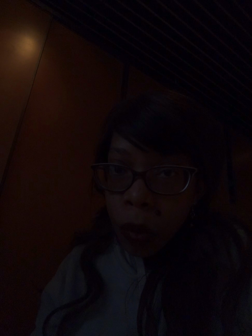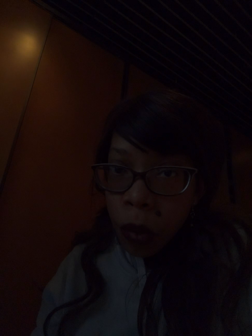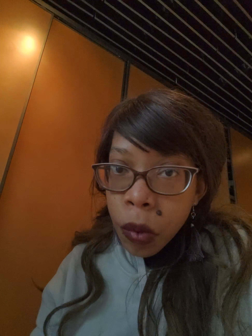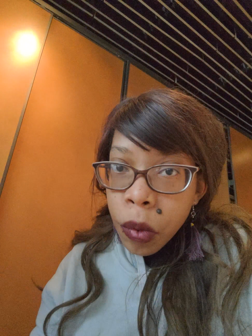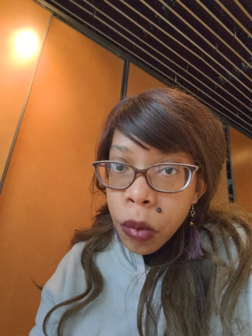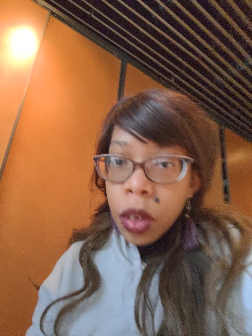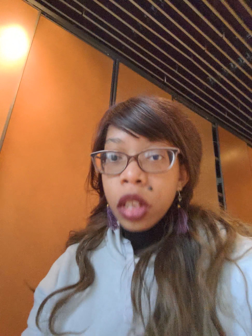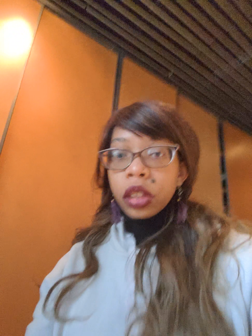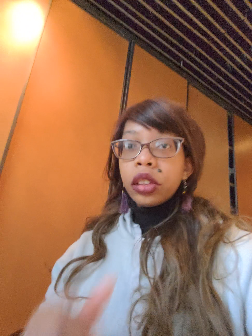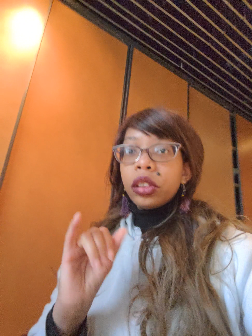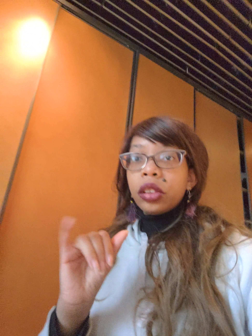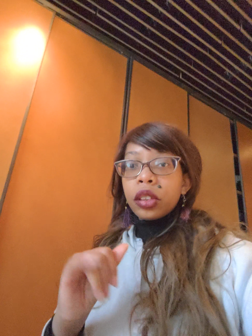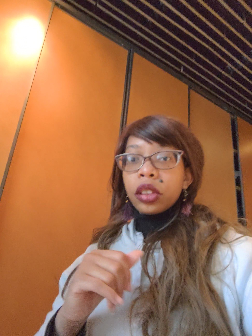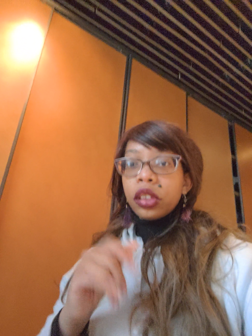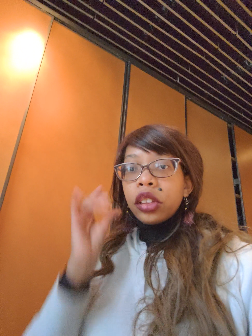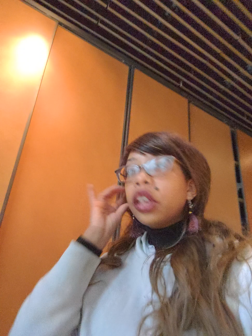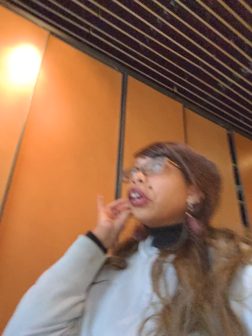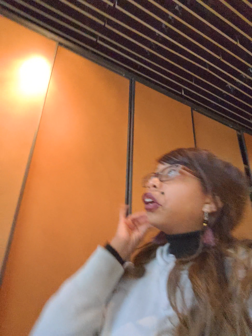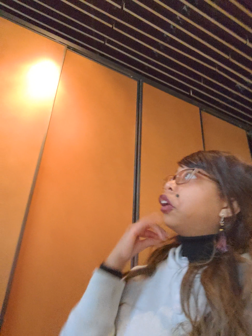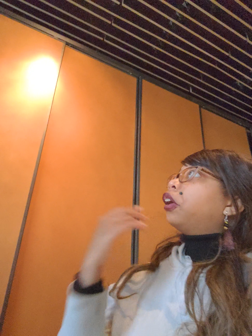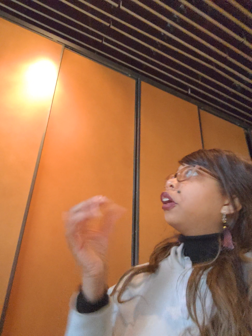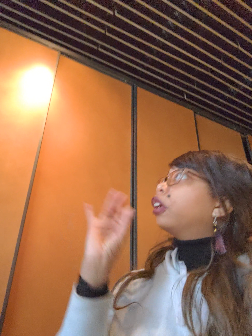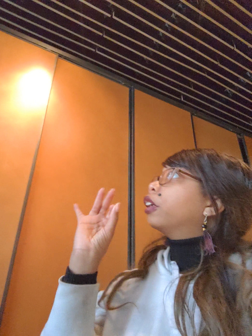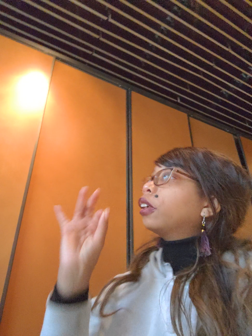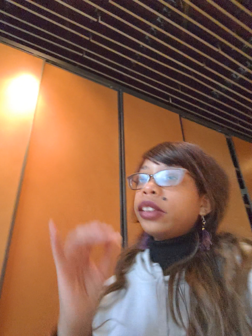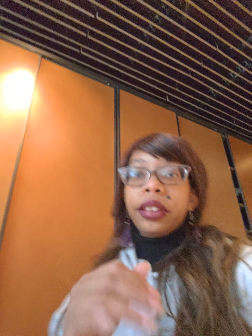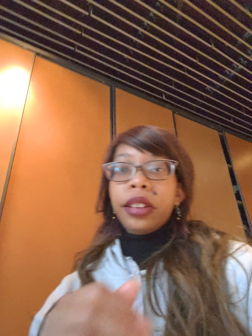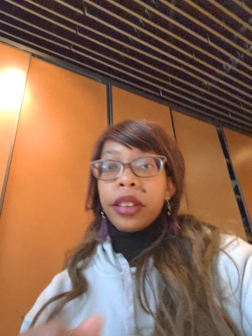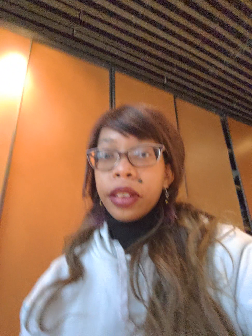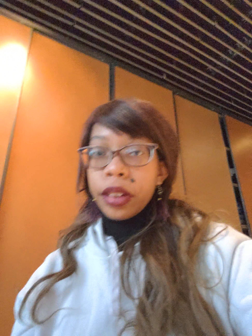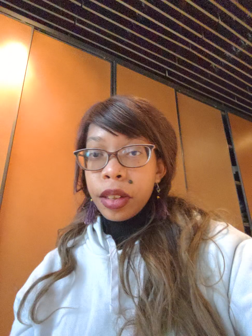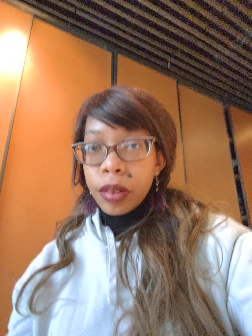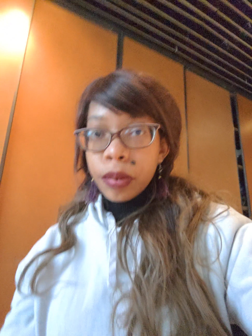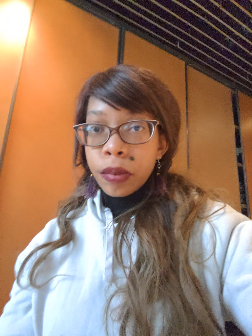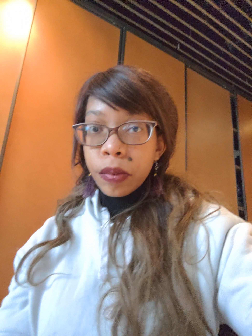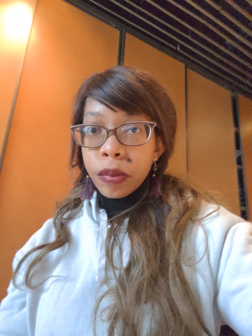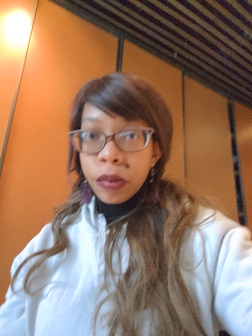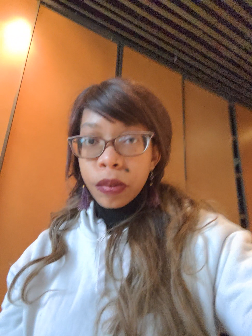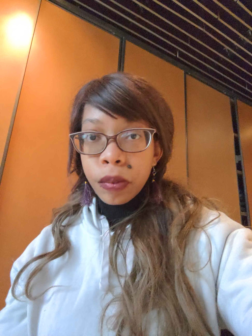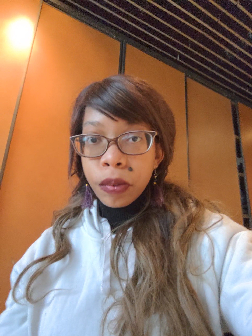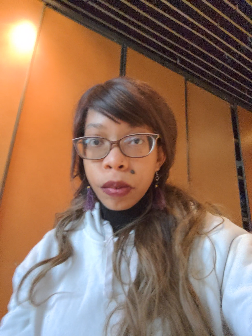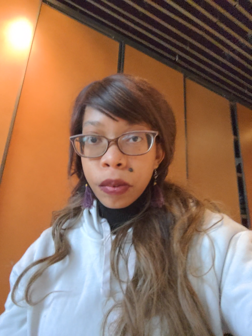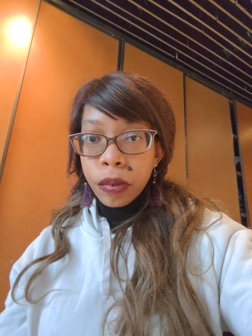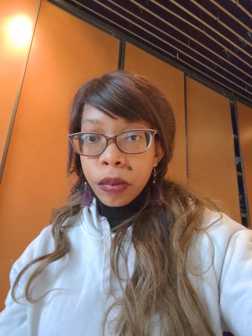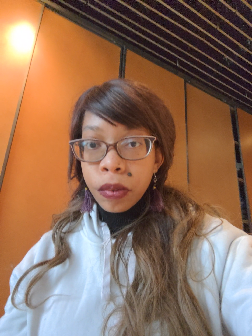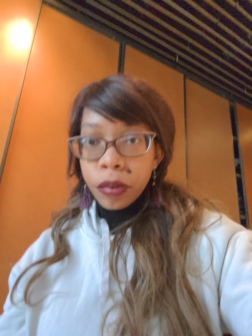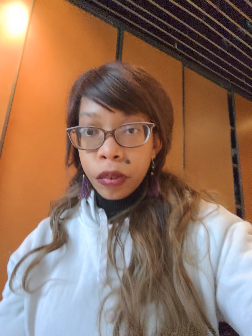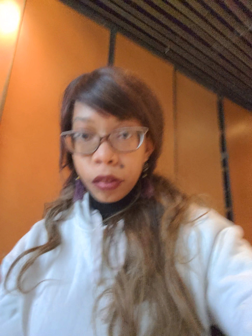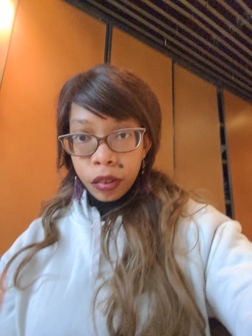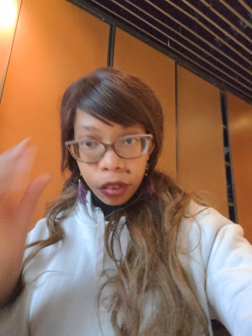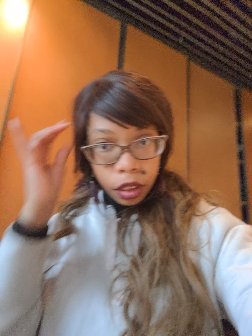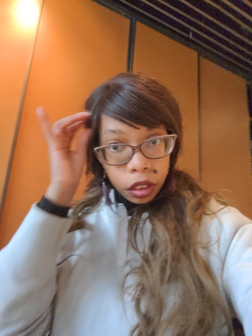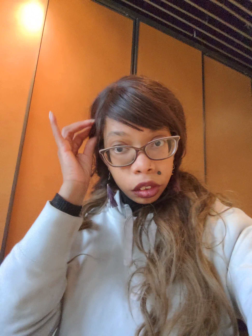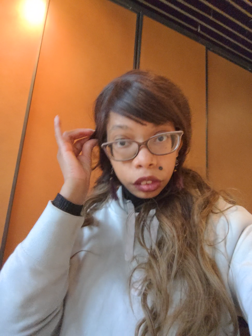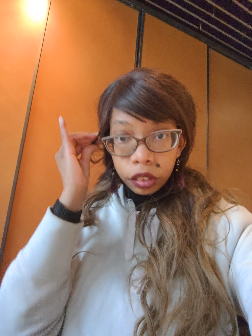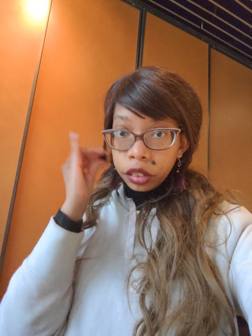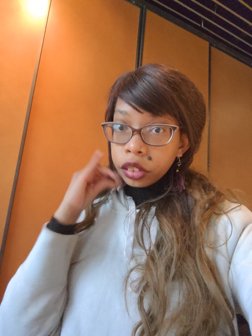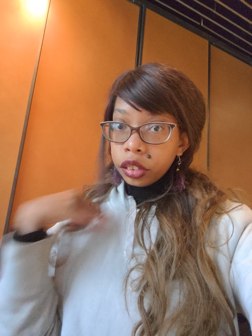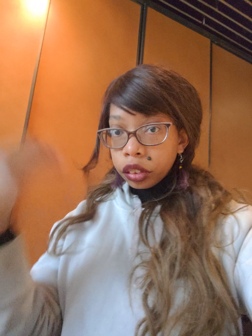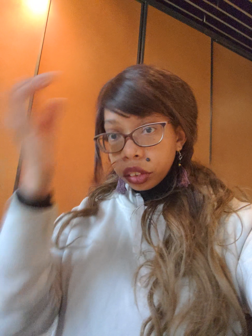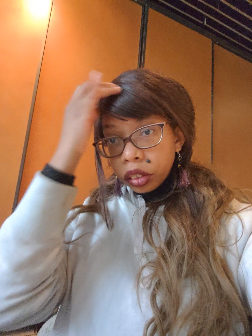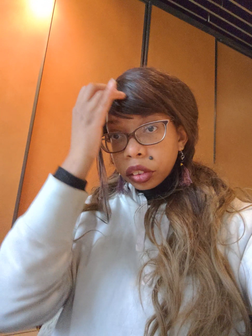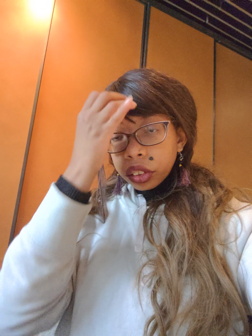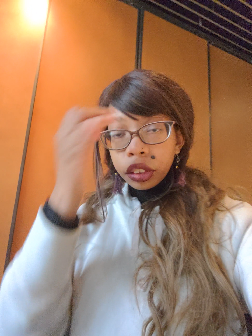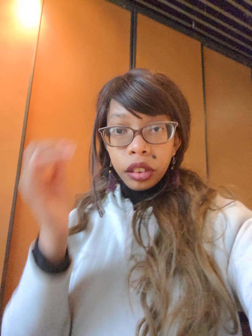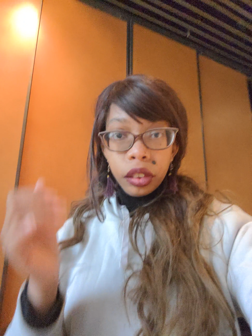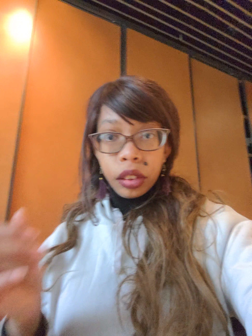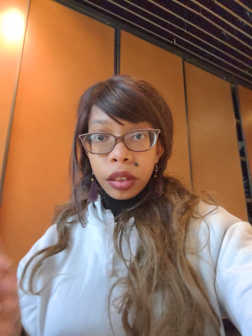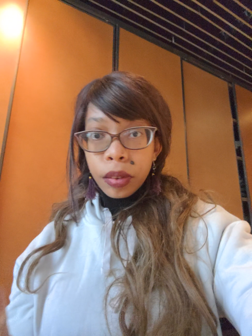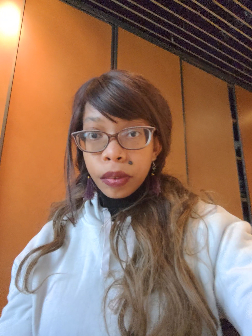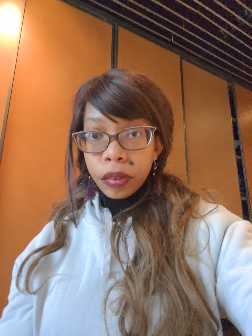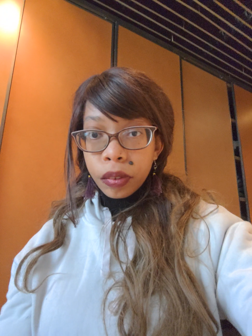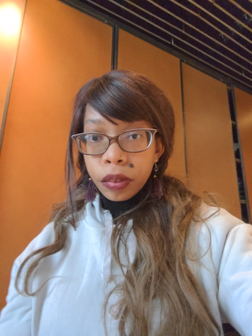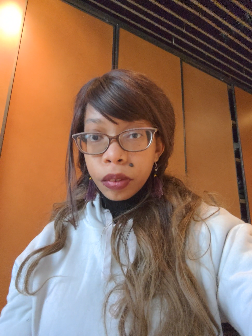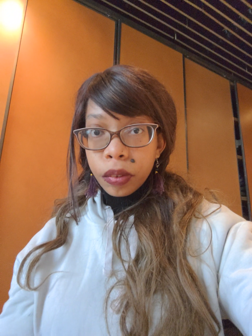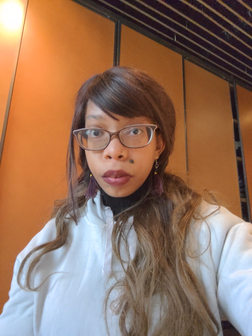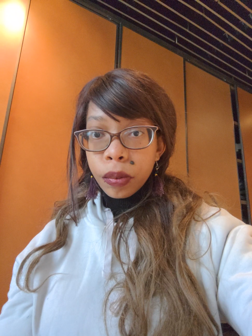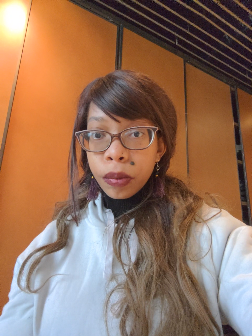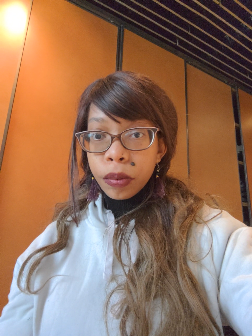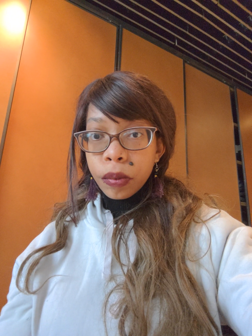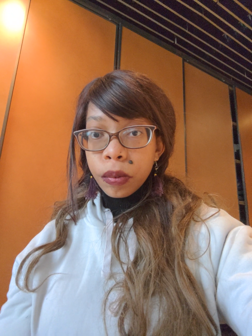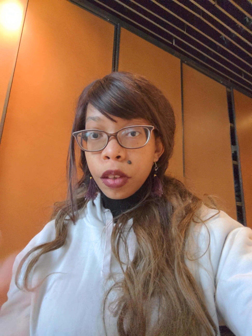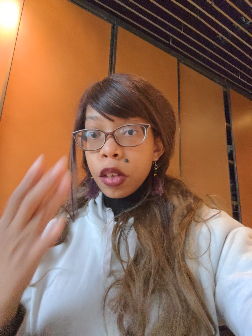morning